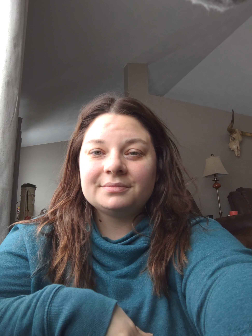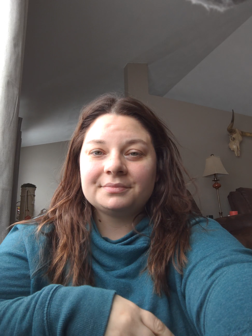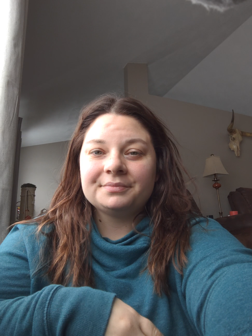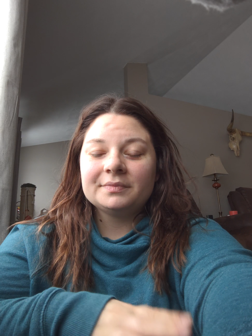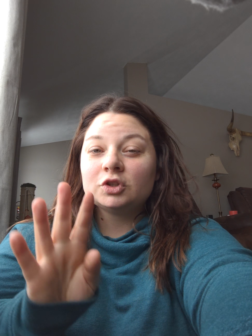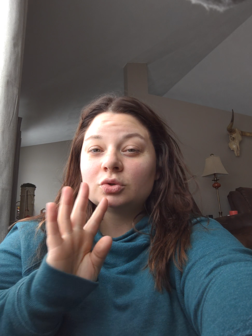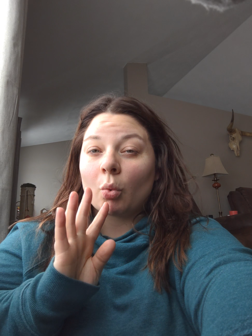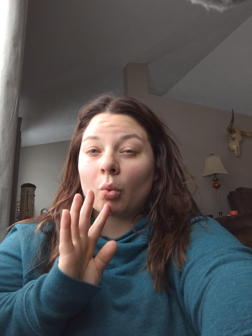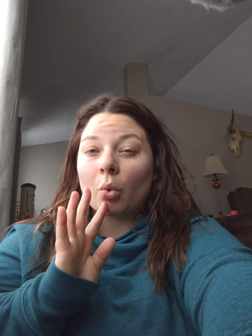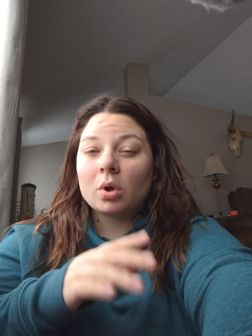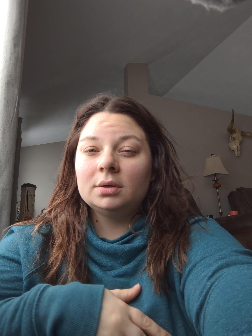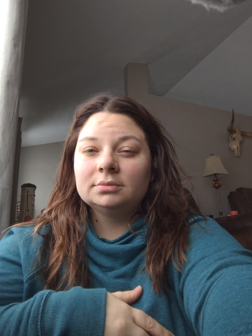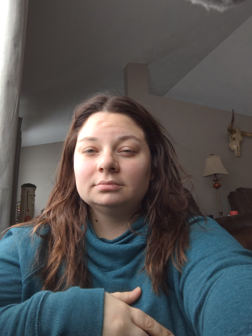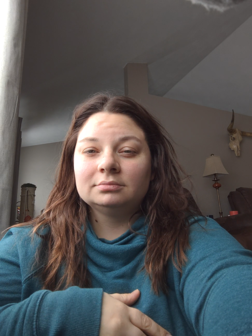talk